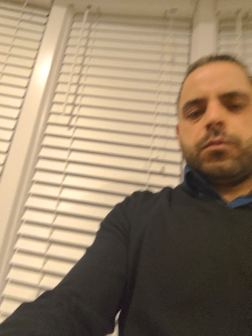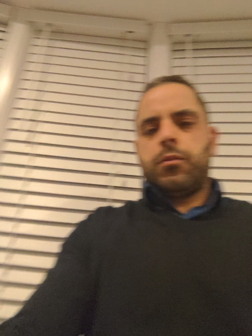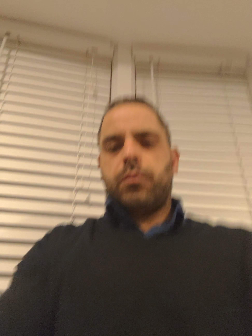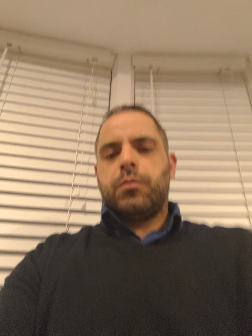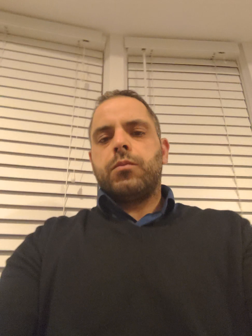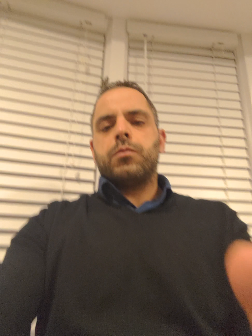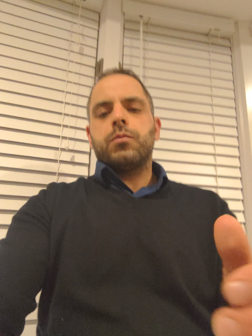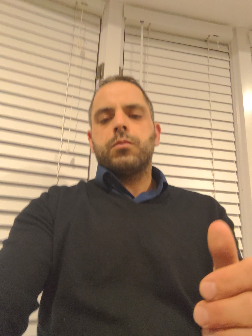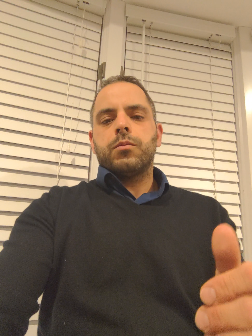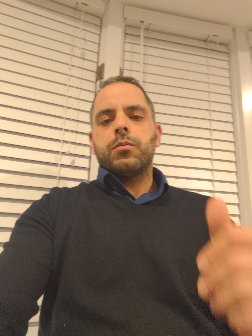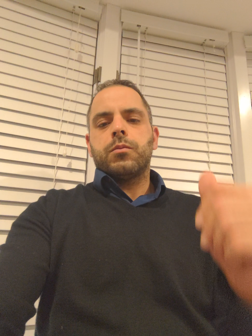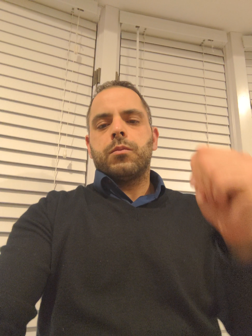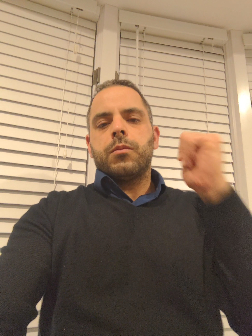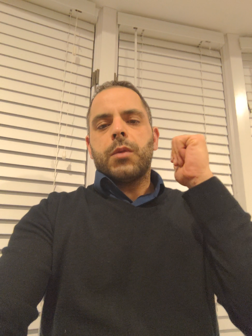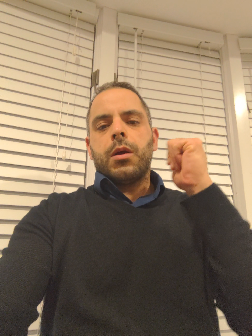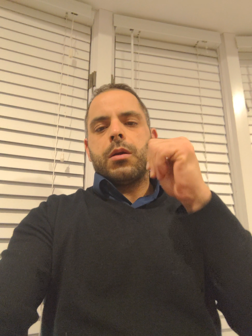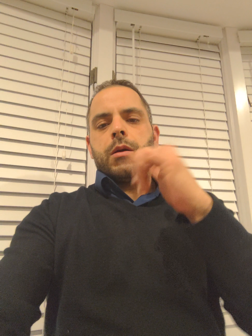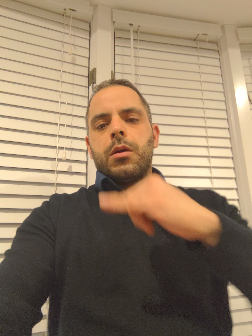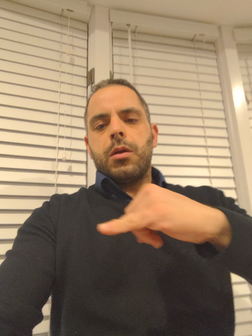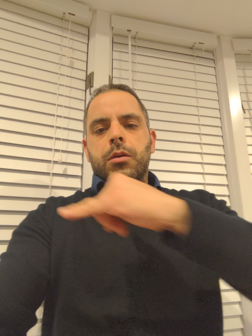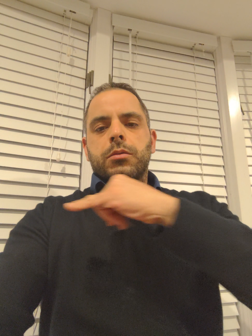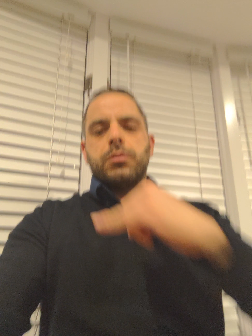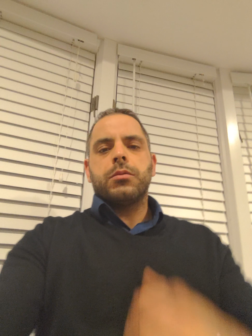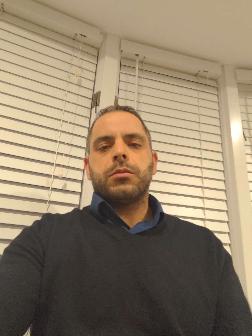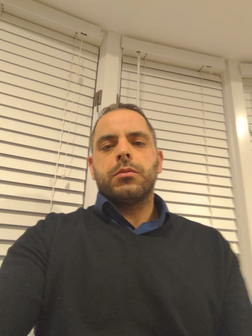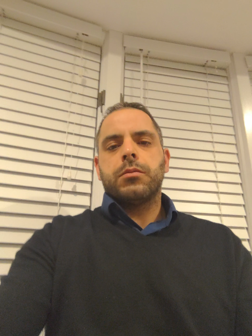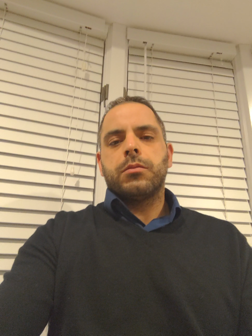backyard